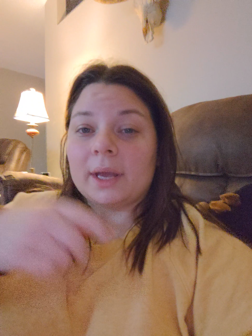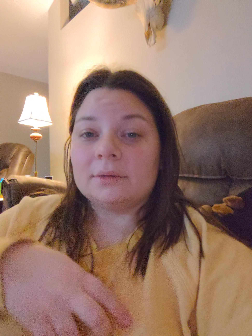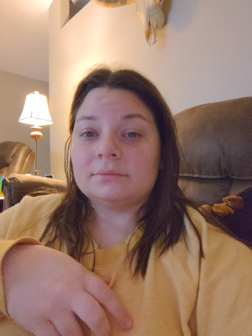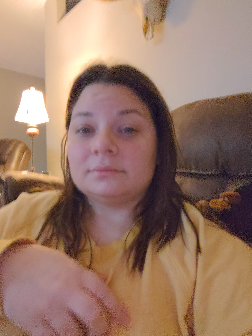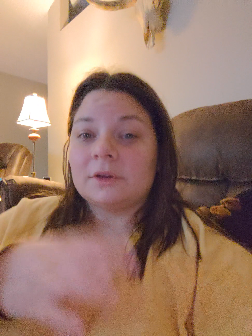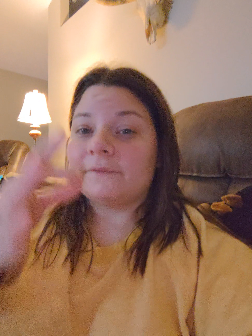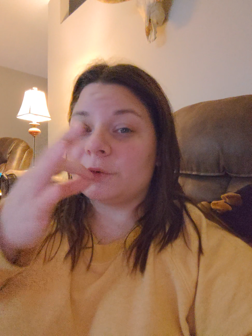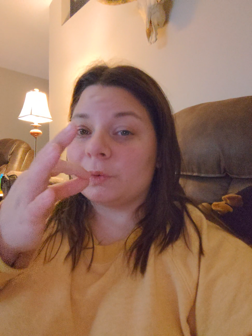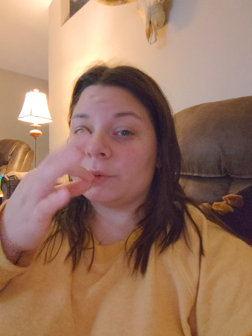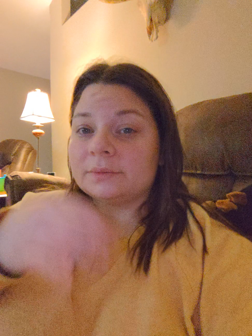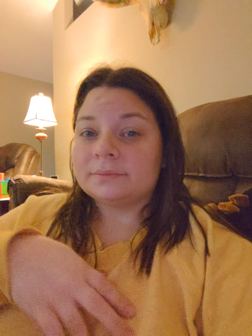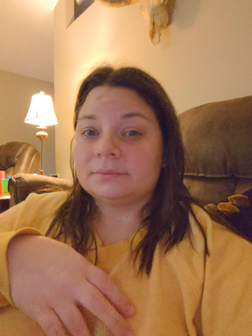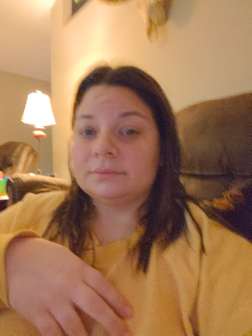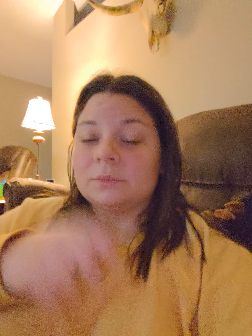food